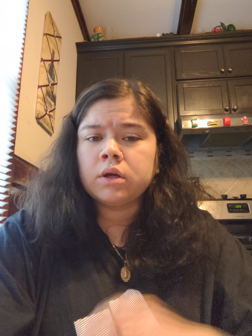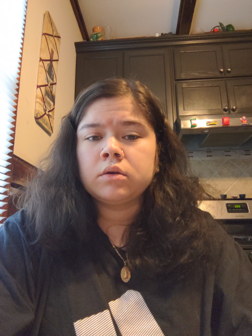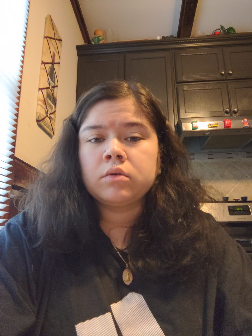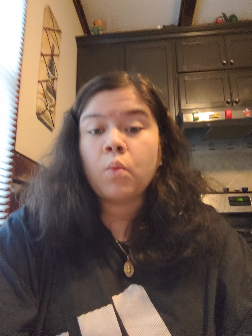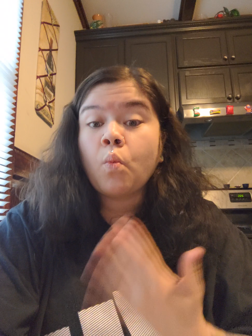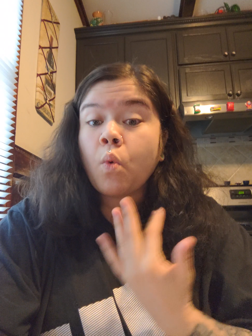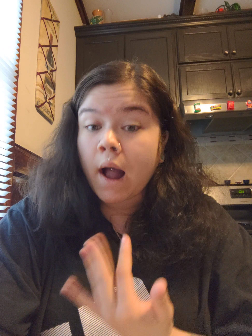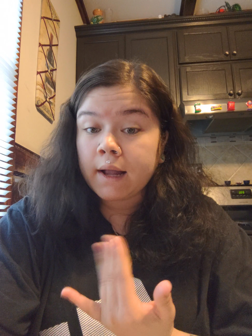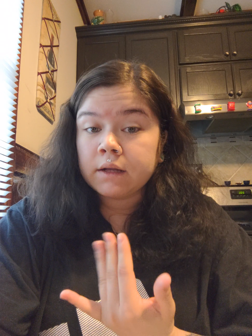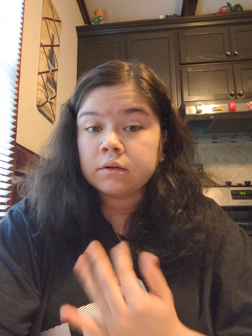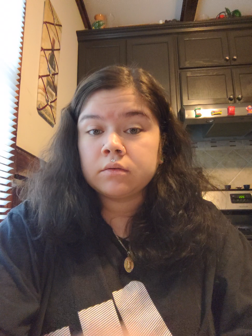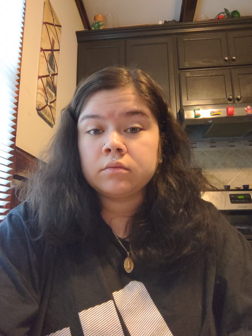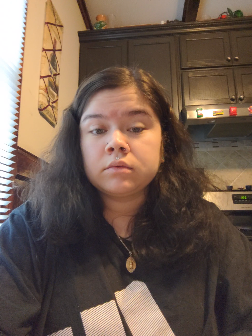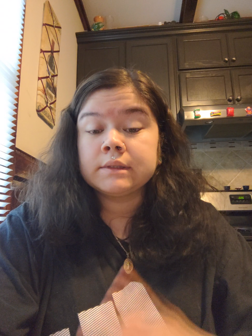wait